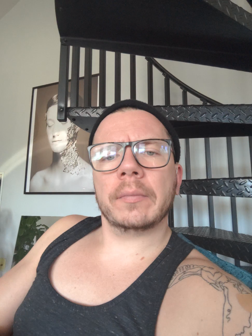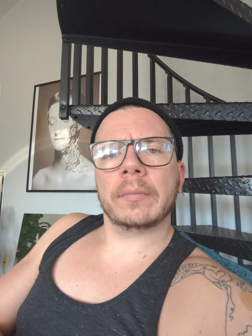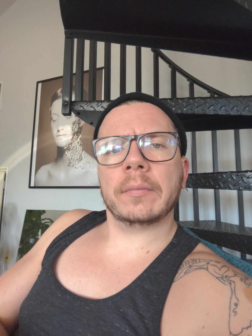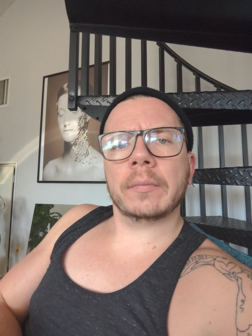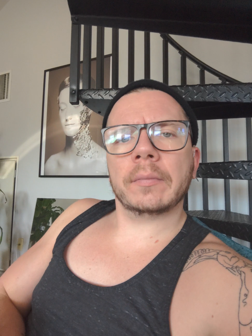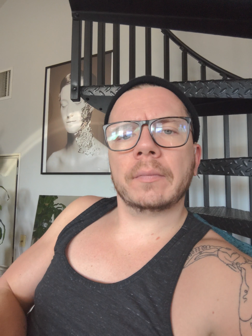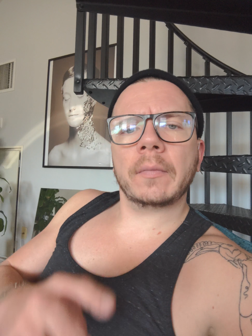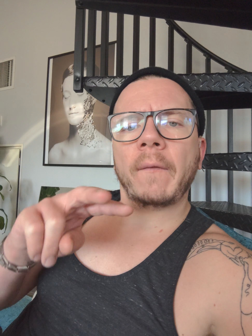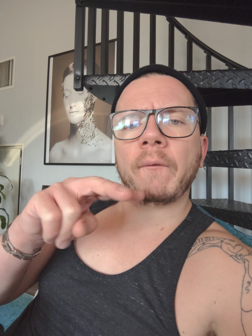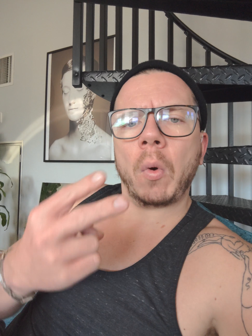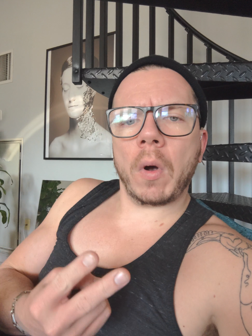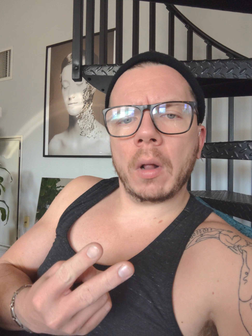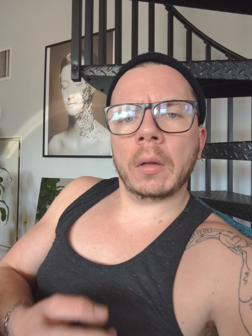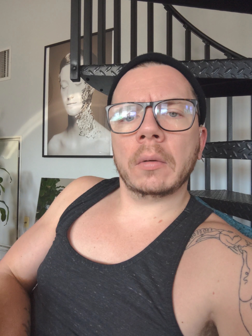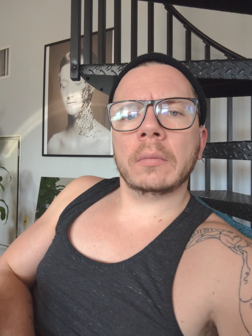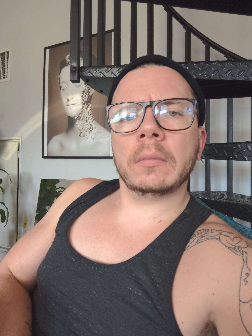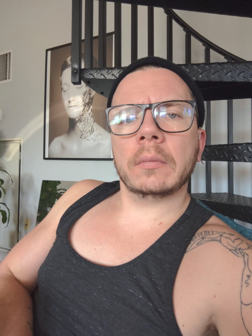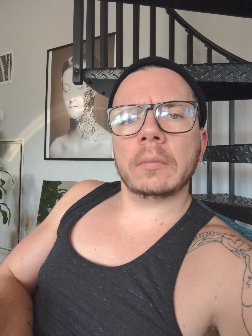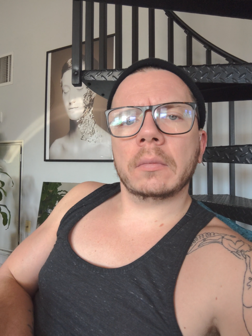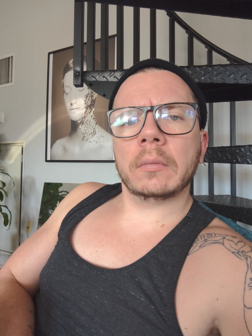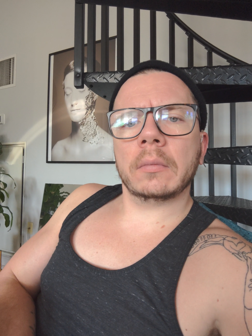fall